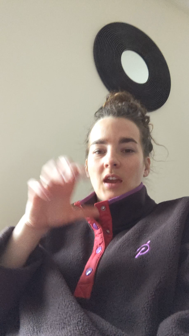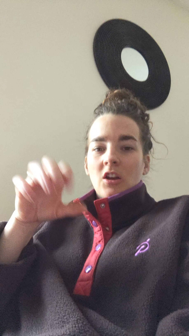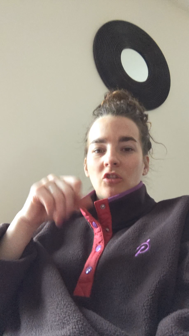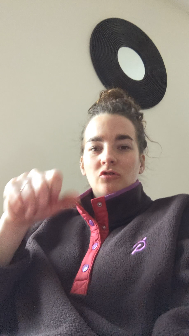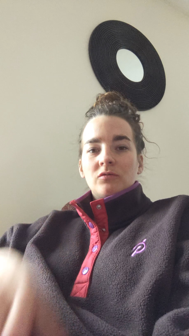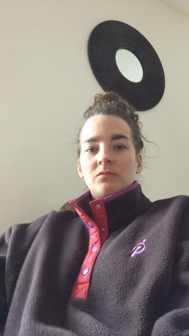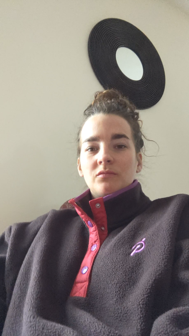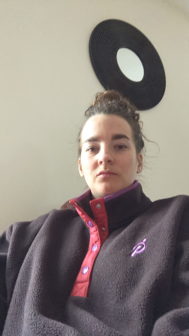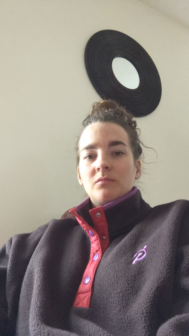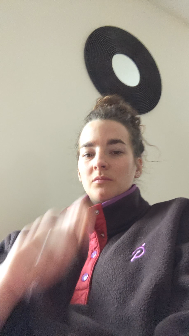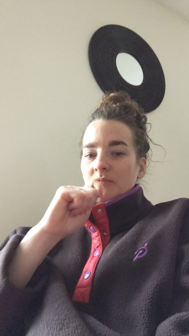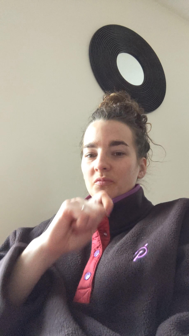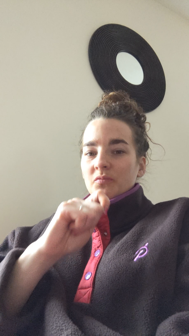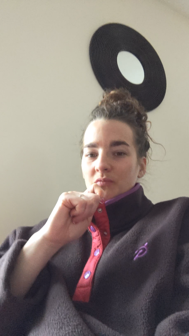popsicle